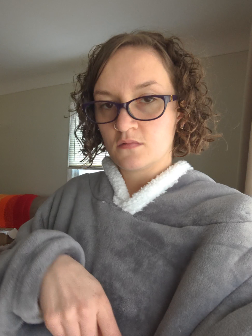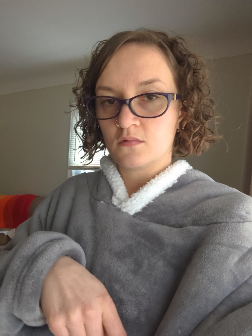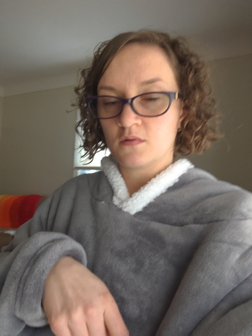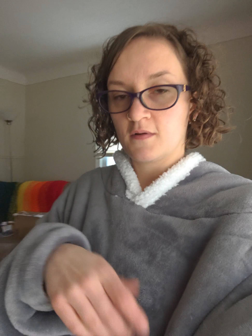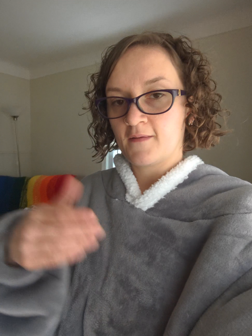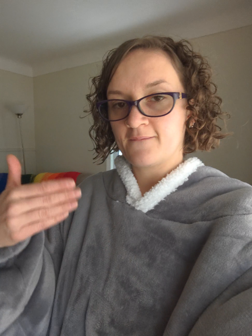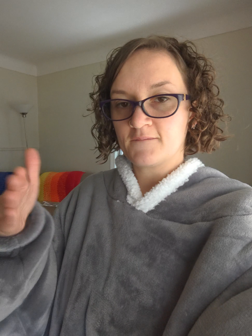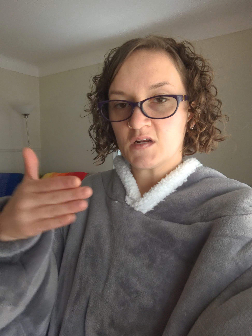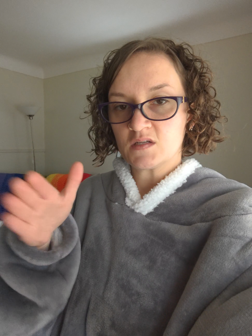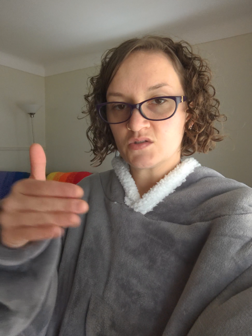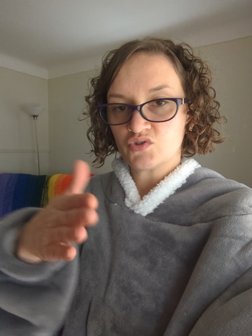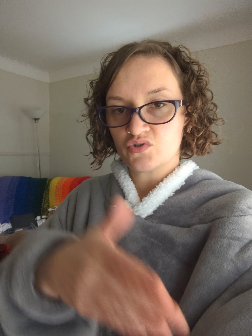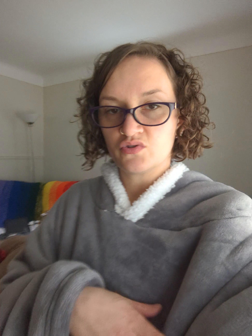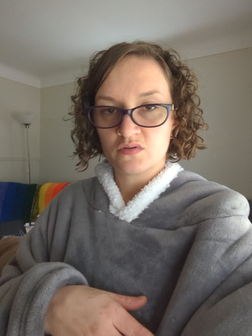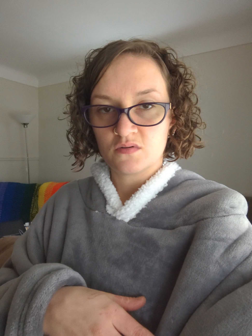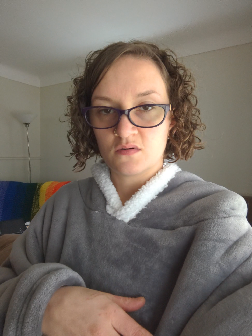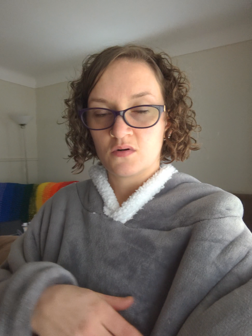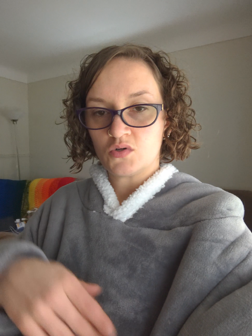fish